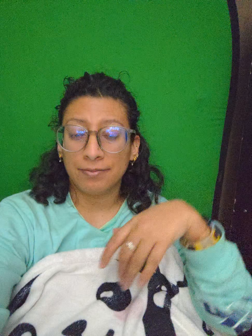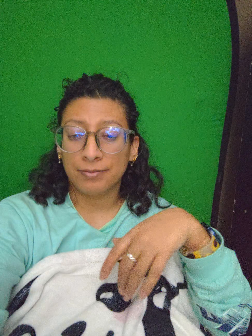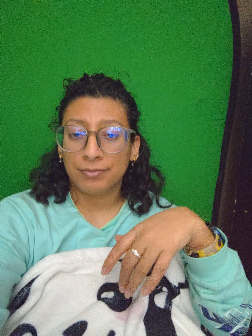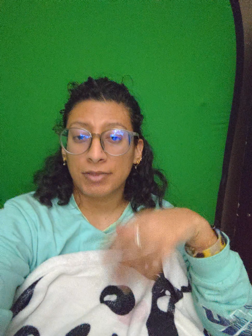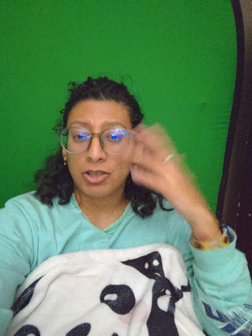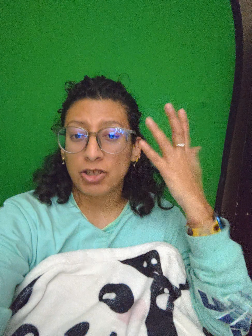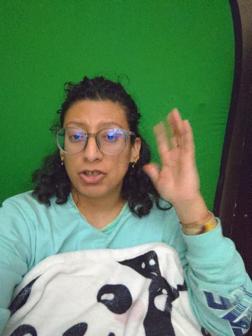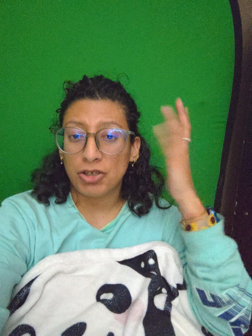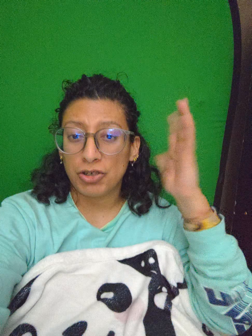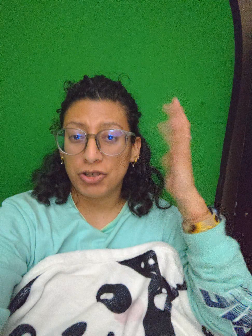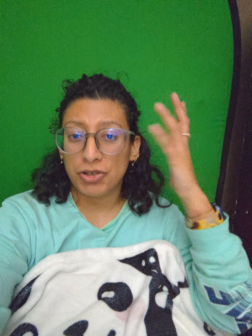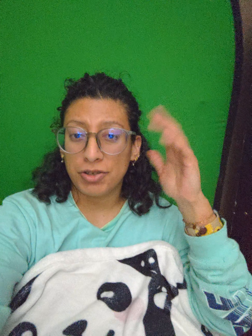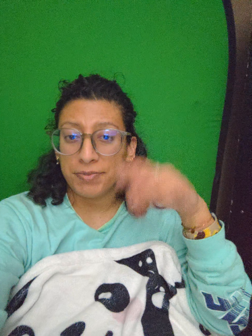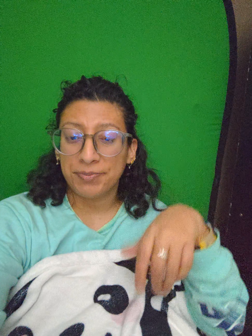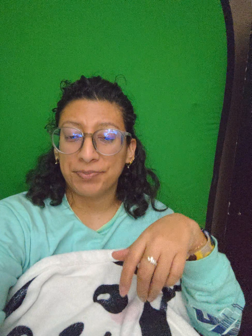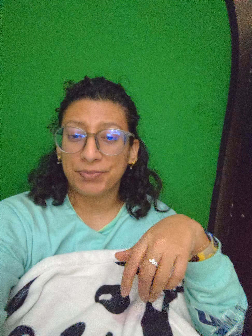tree